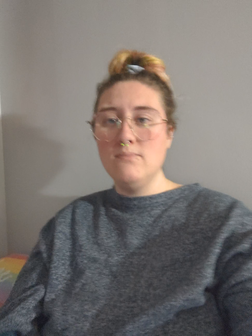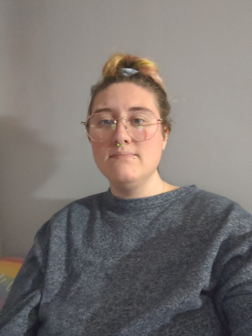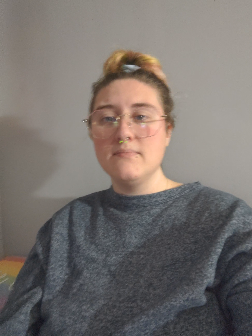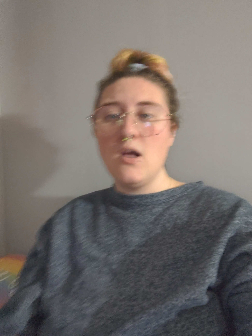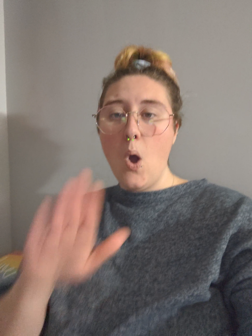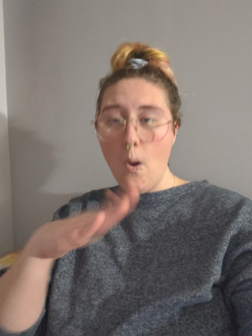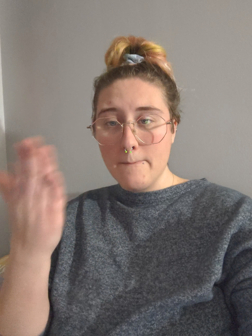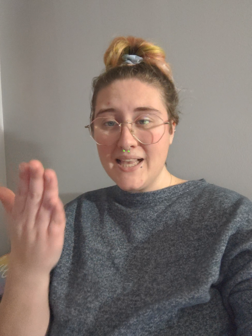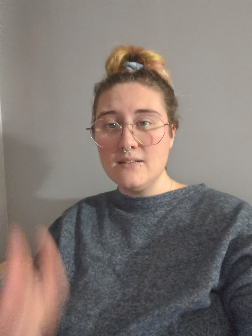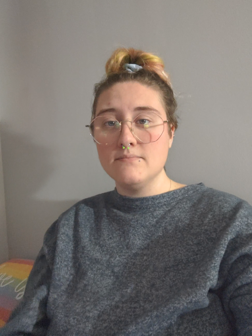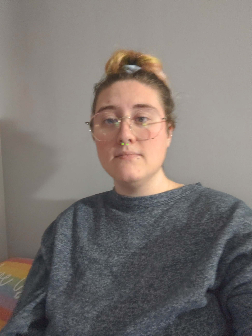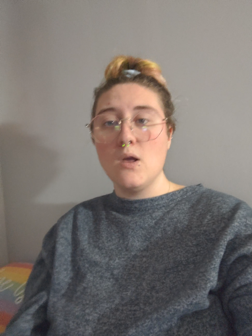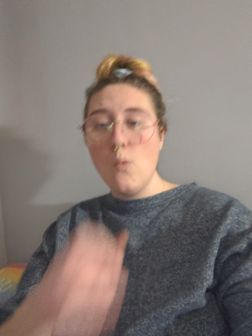open